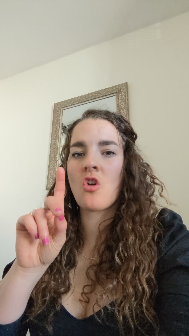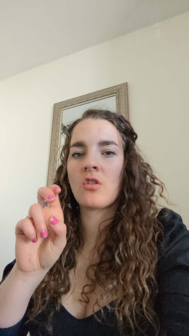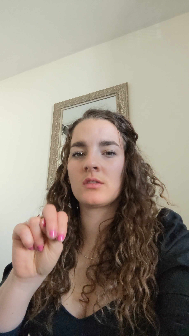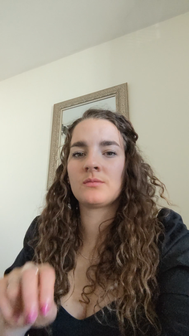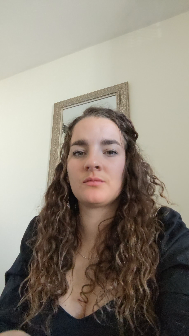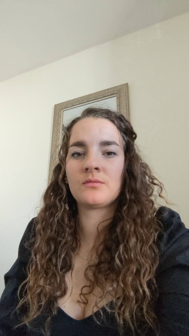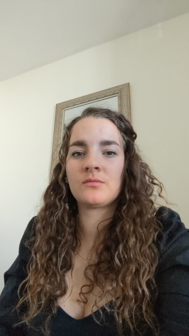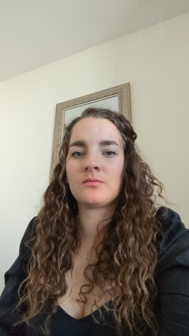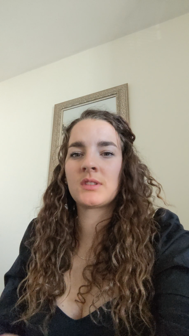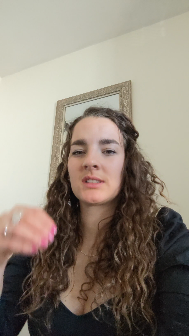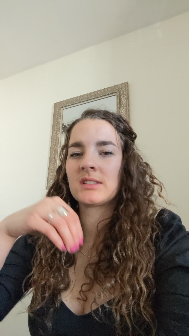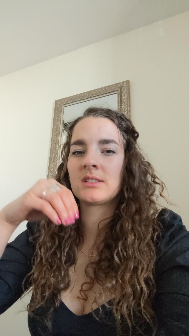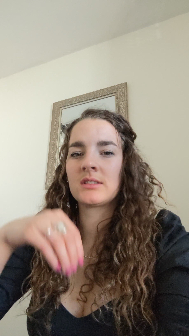inside